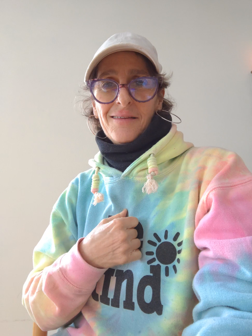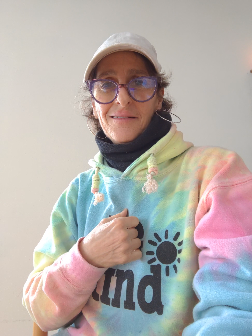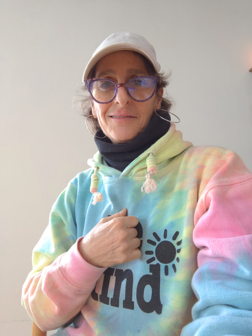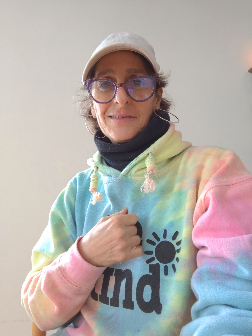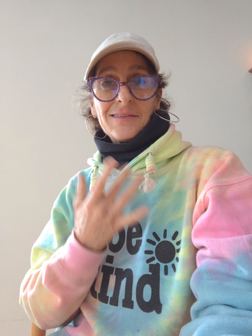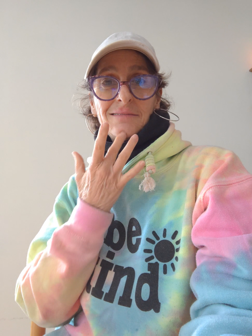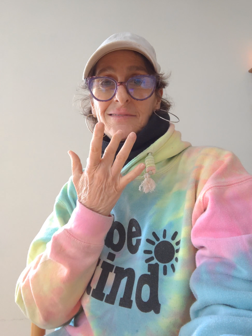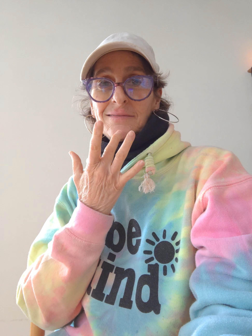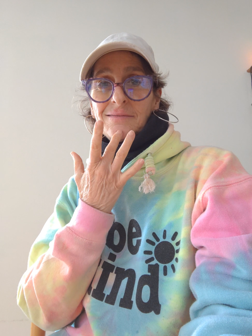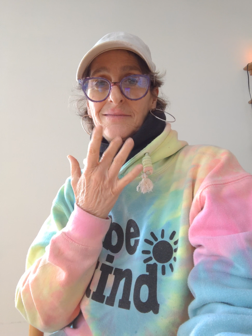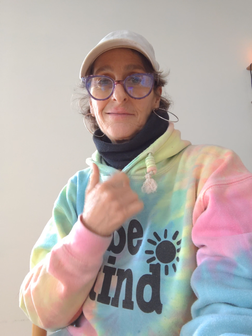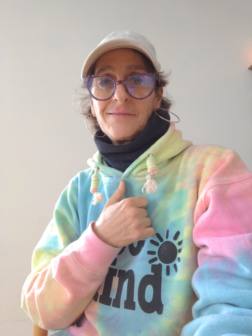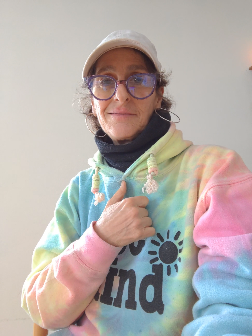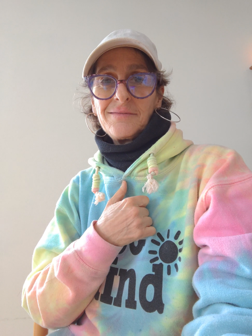taste